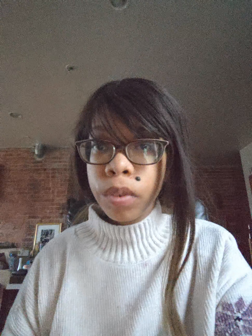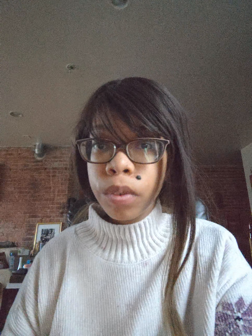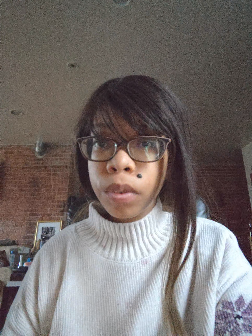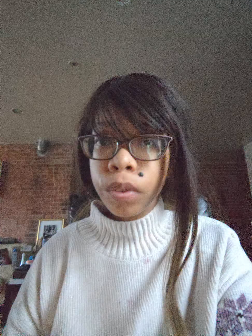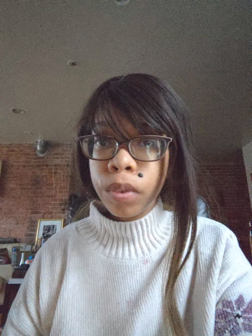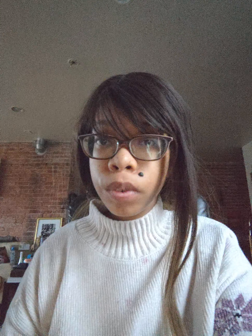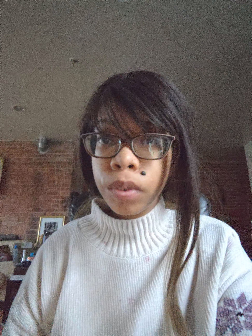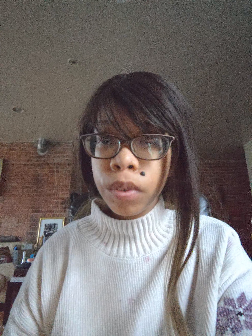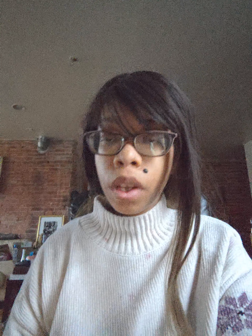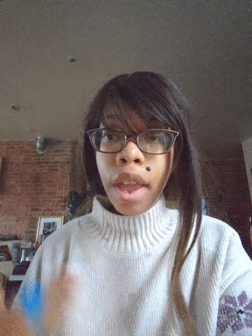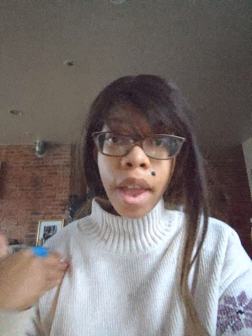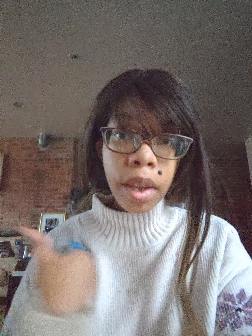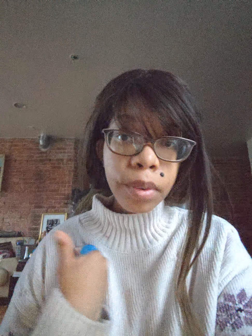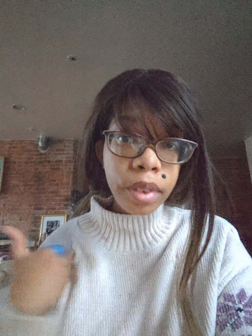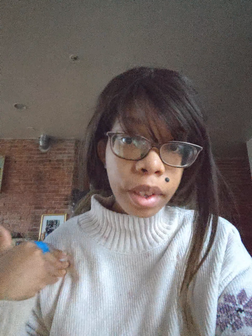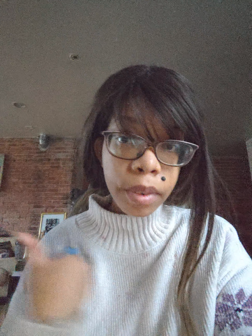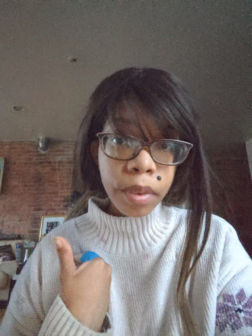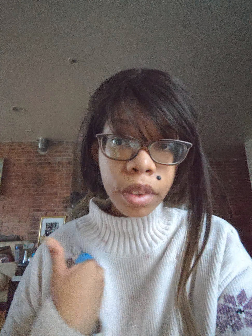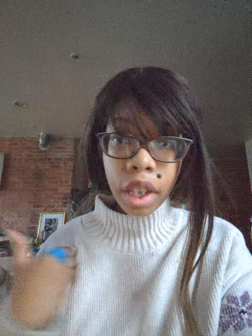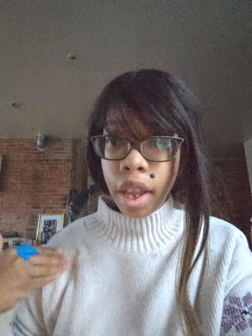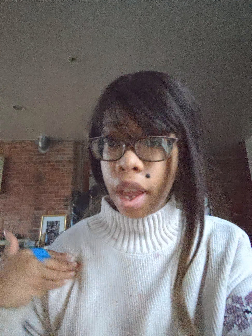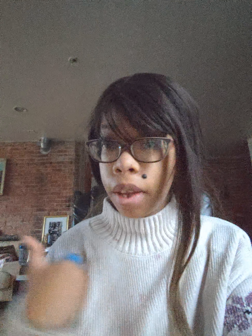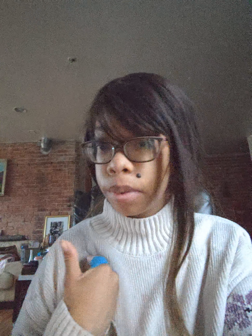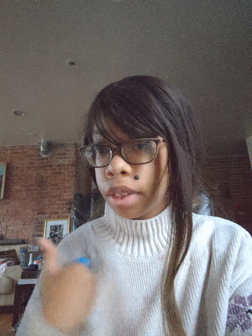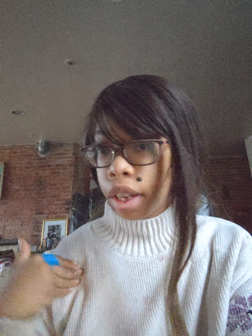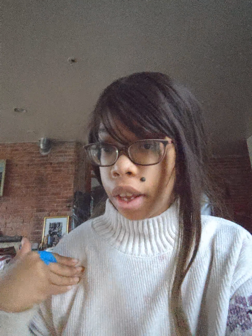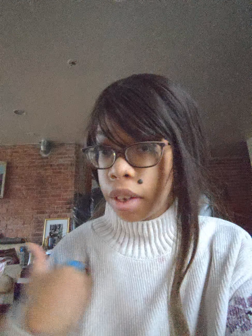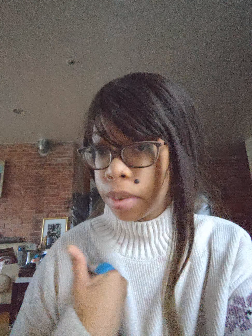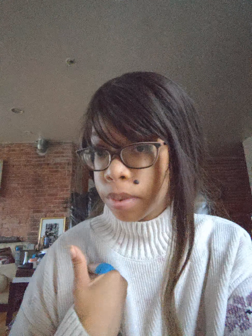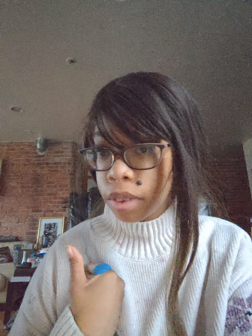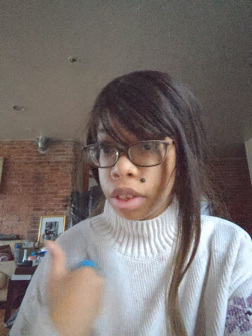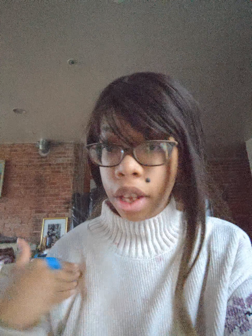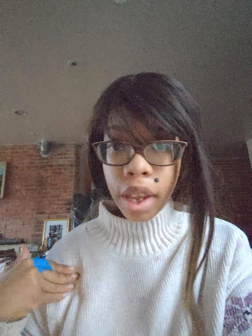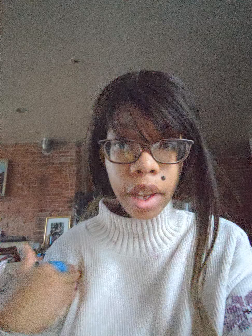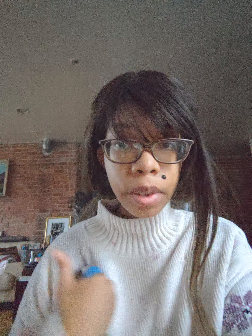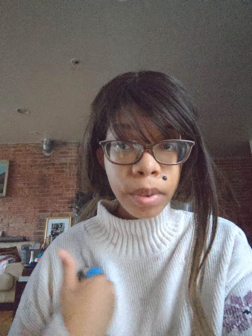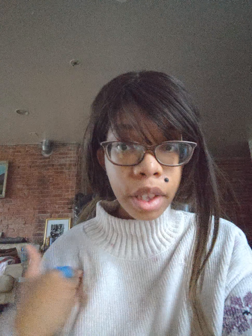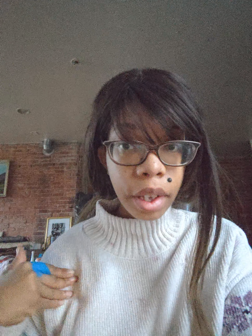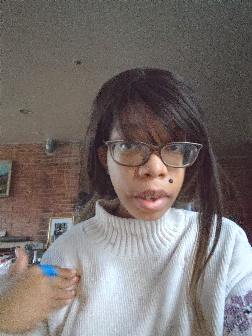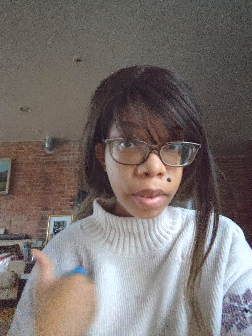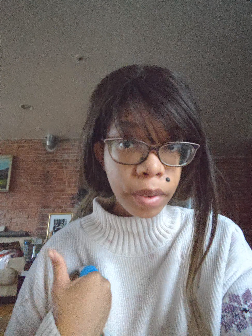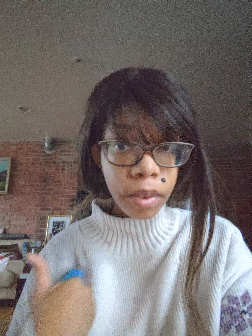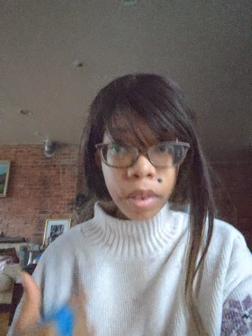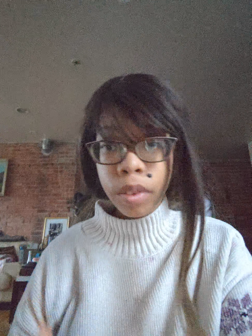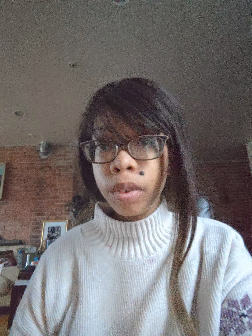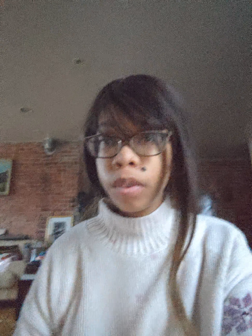animal